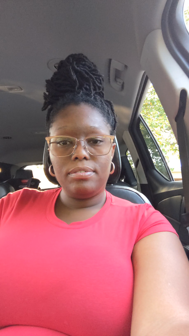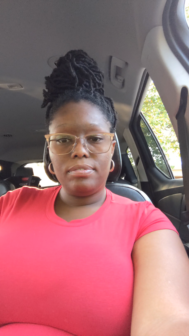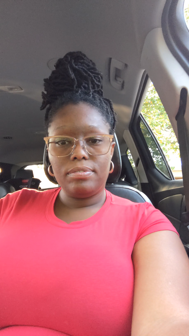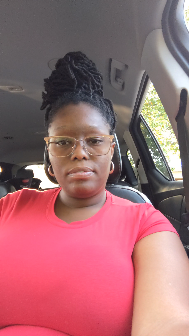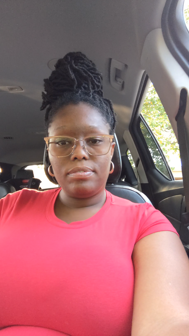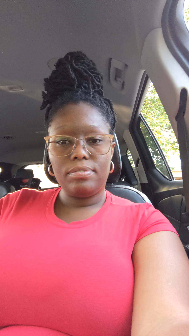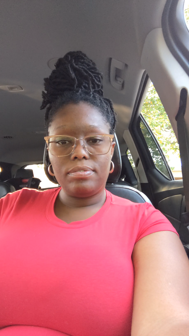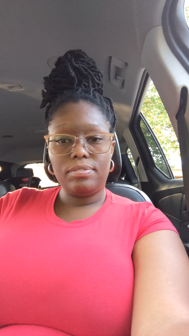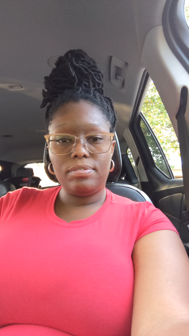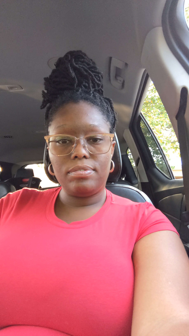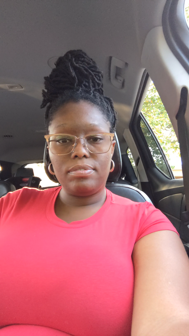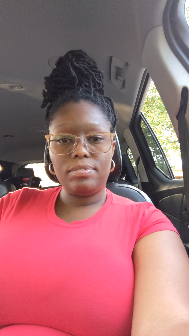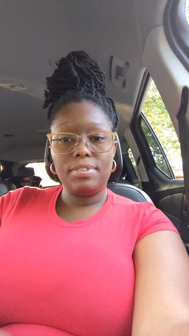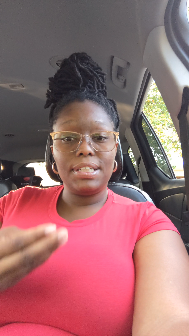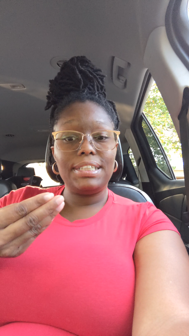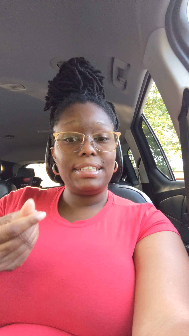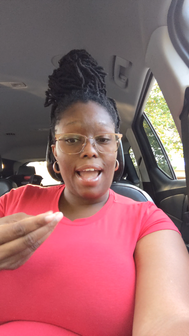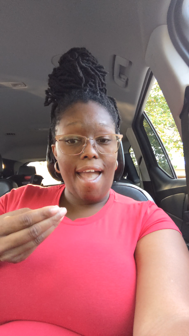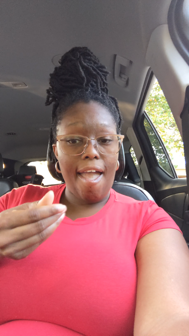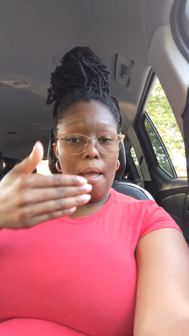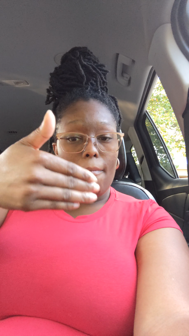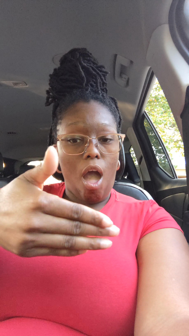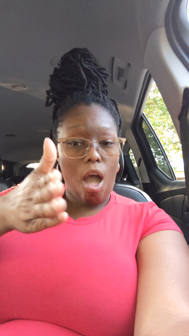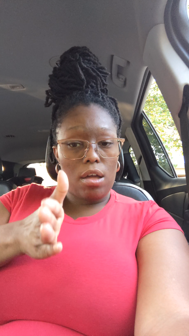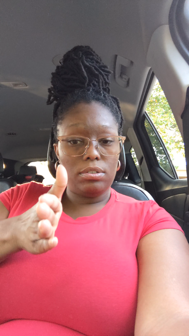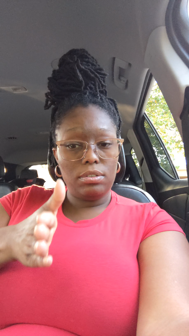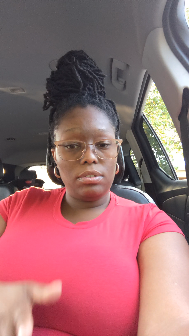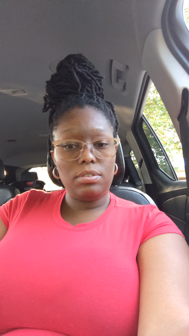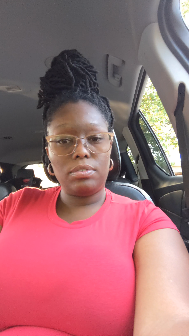sandbox